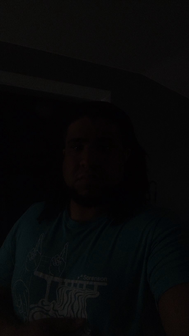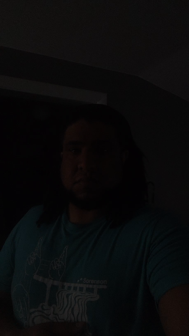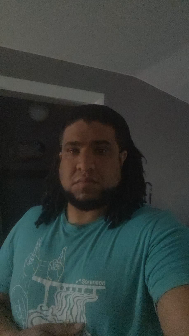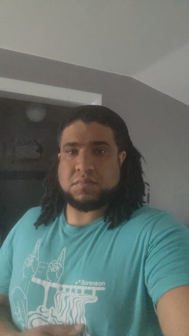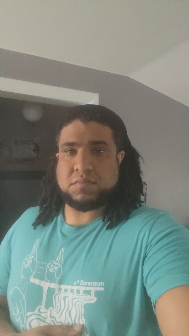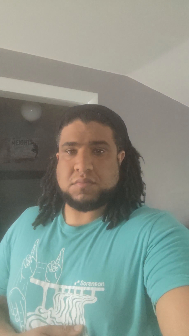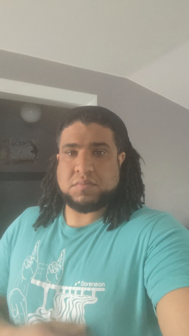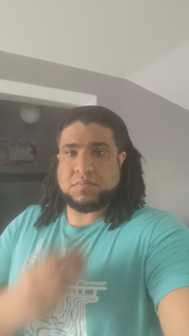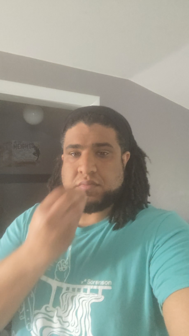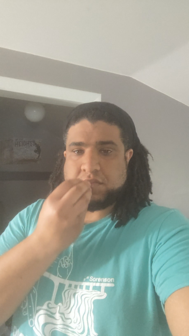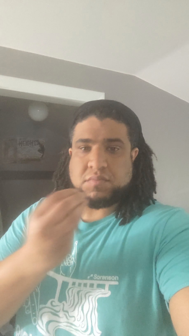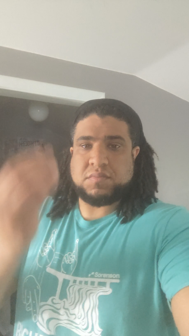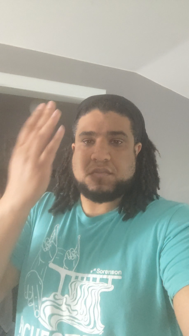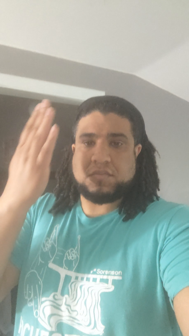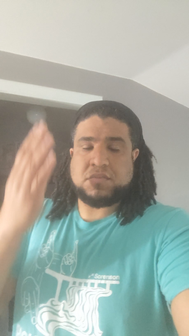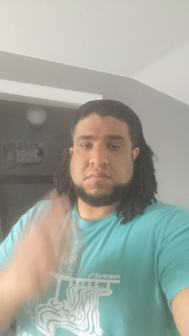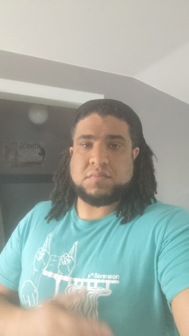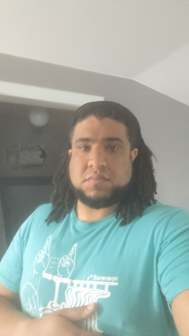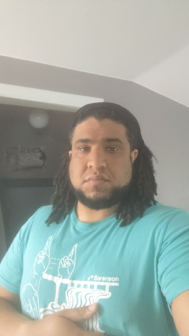breakfast